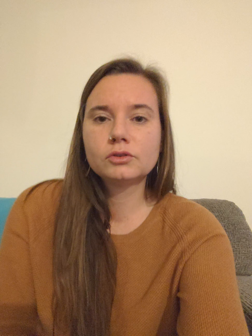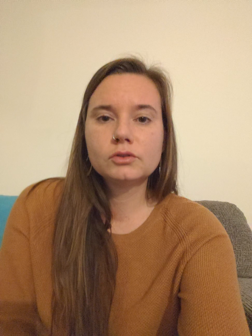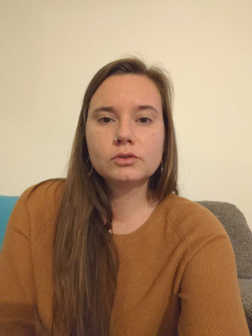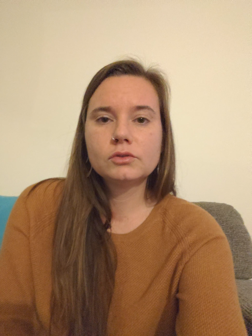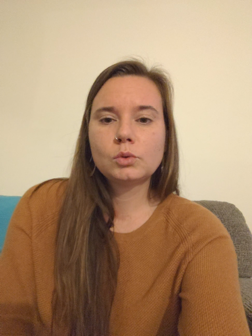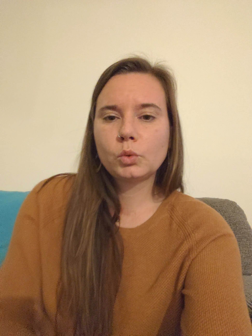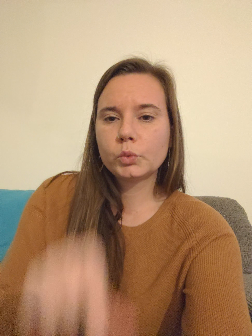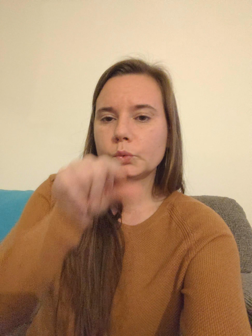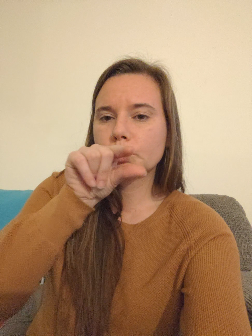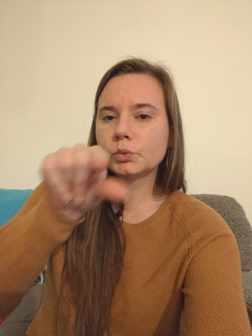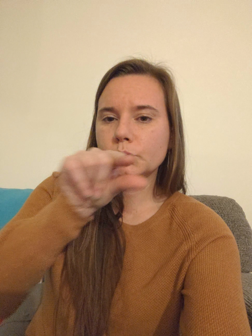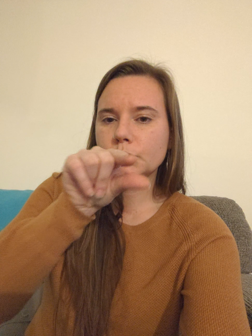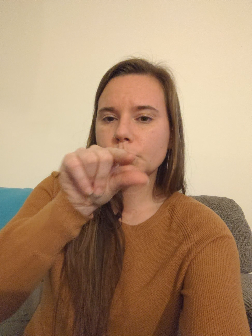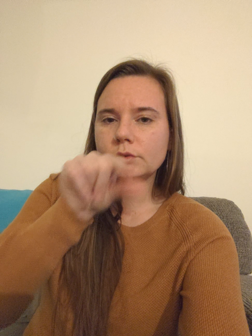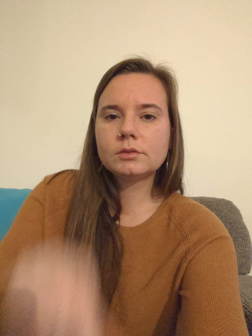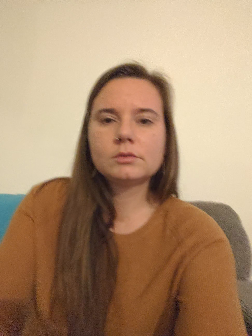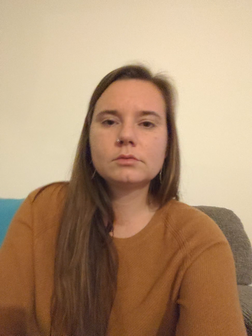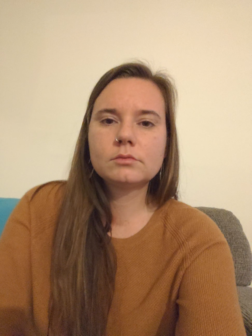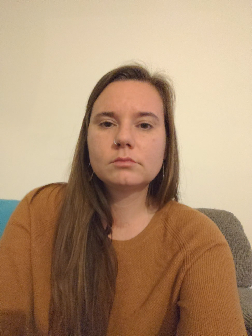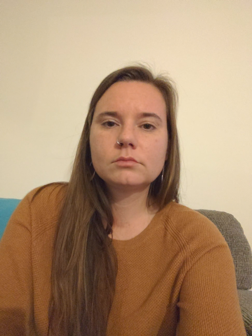goose